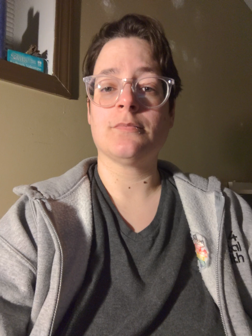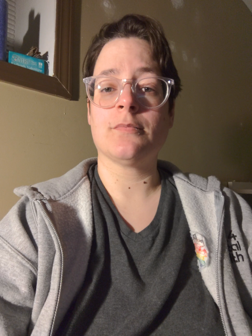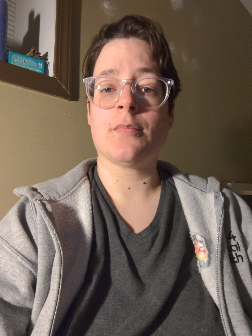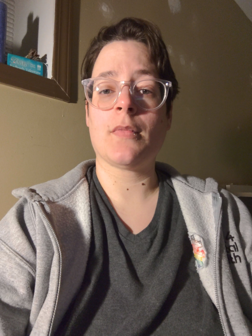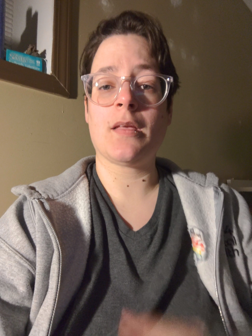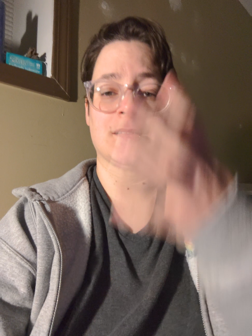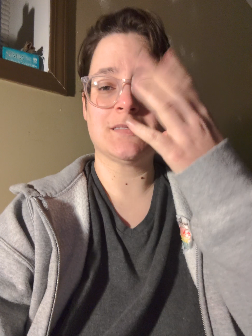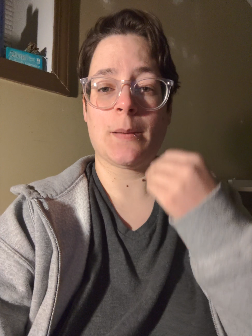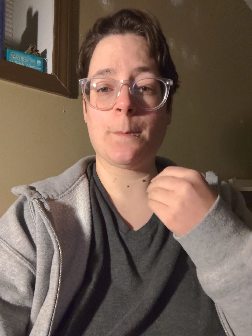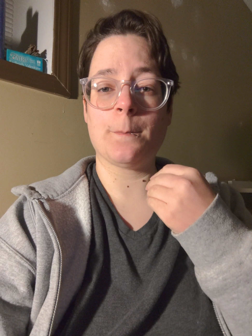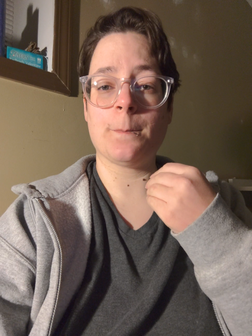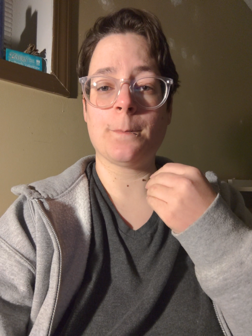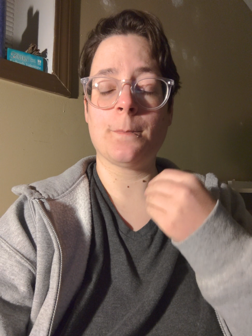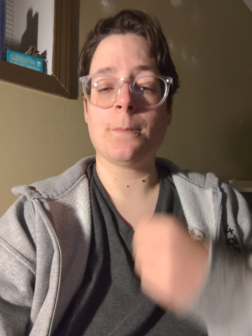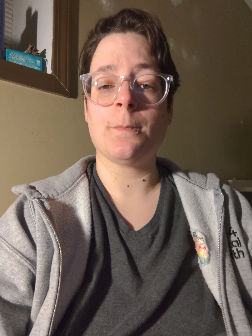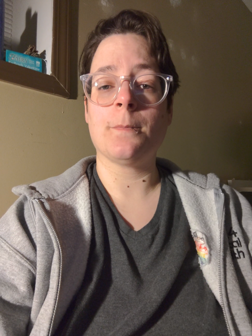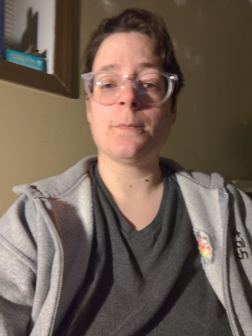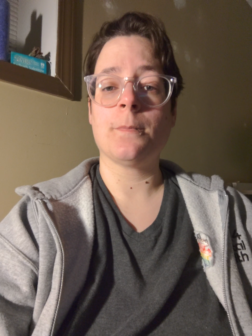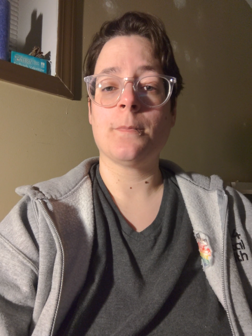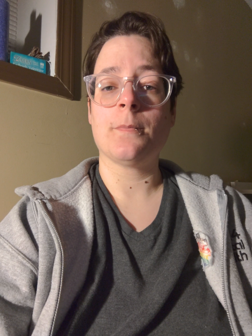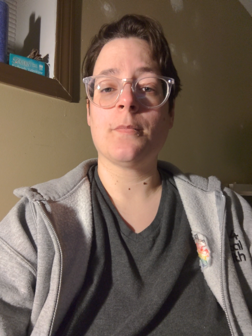sleep